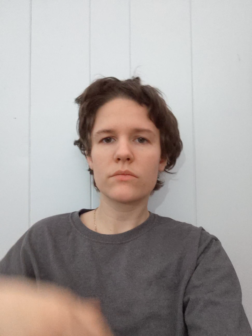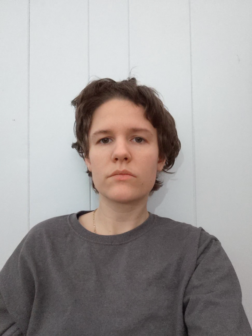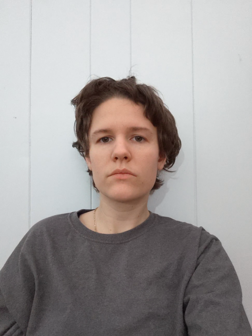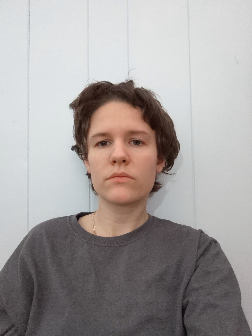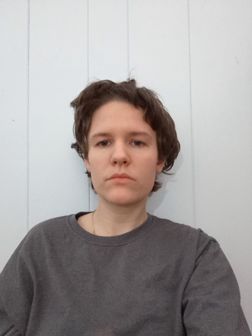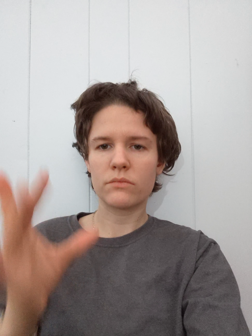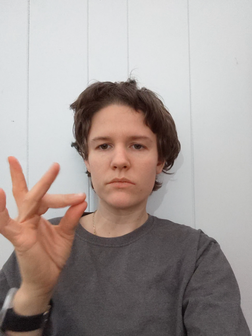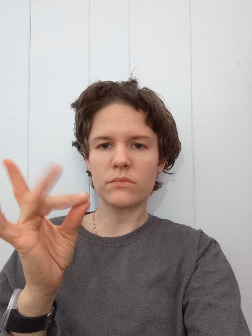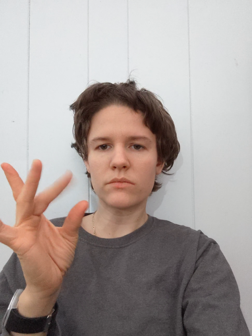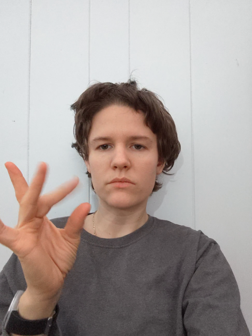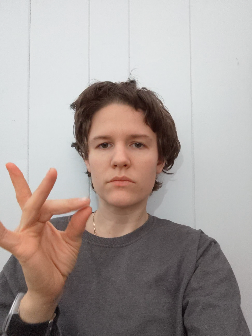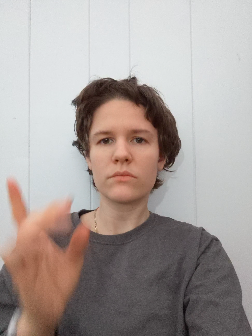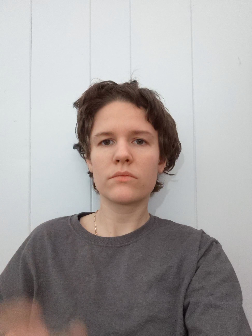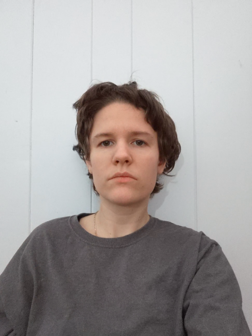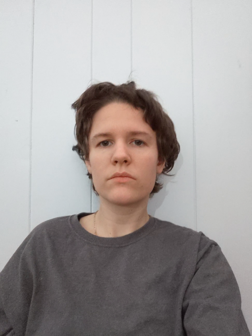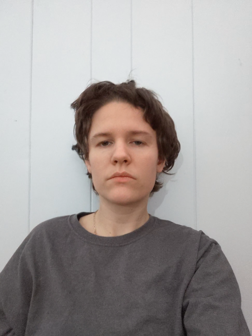sticky